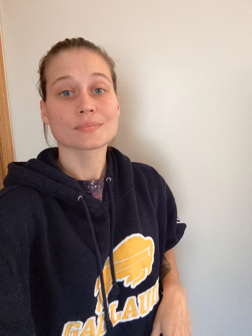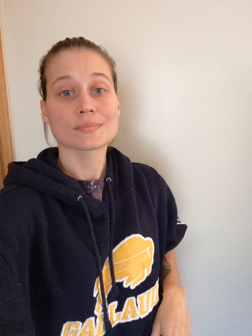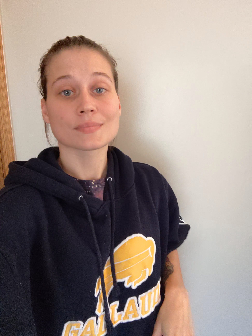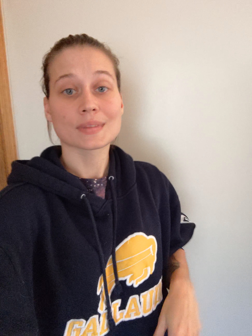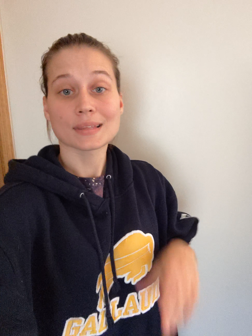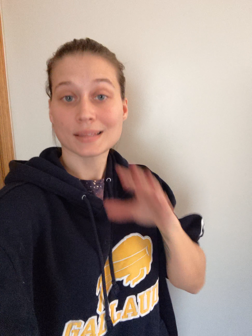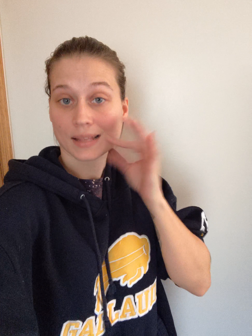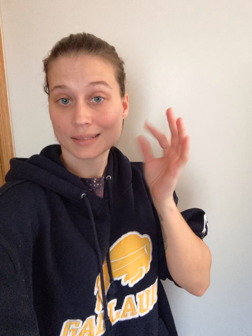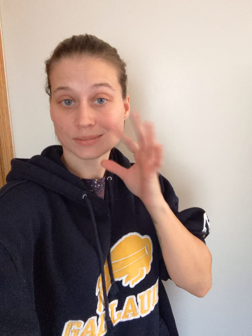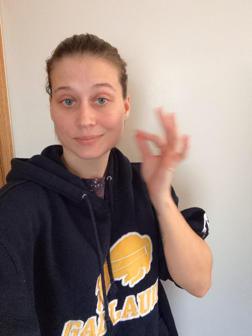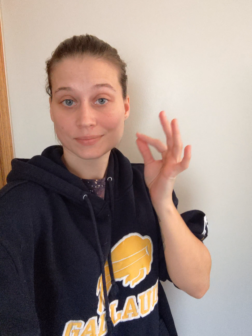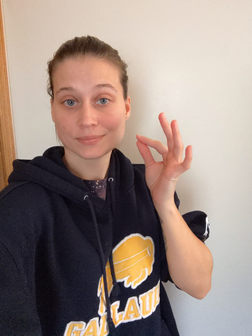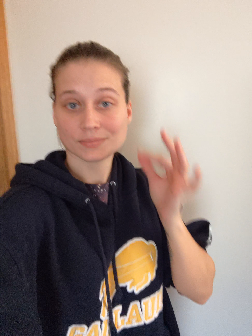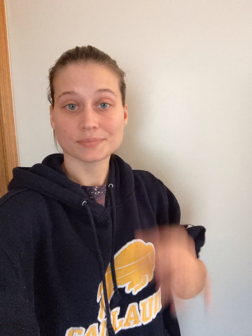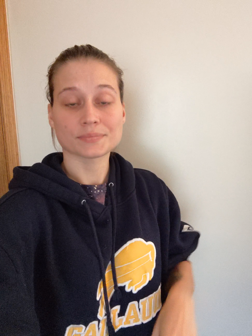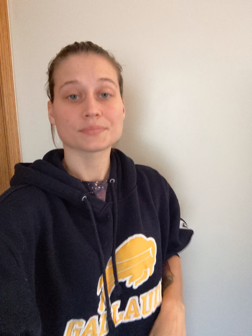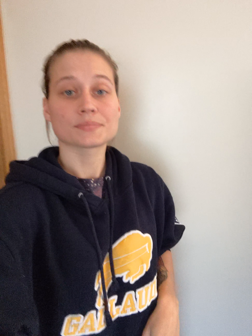cat